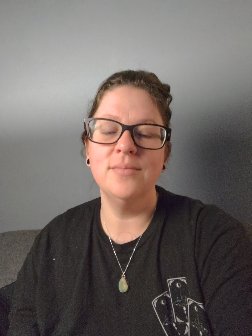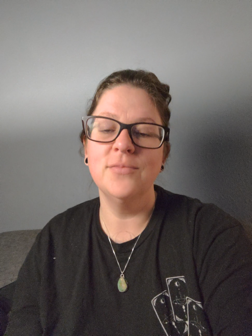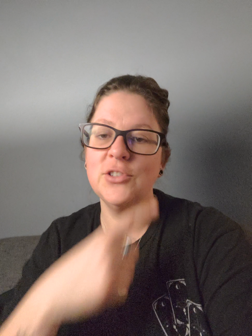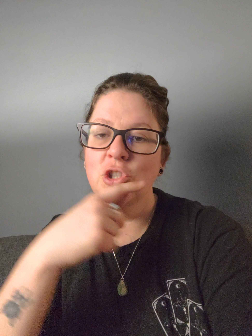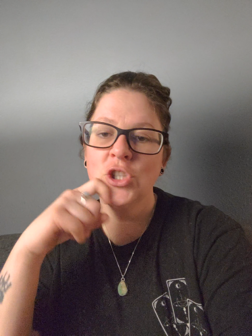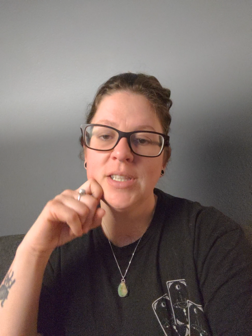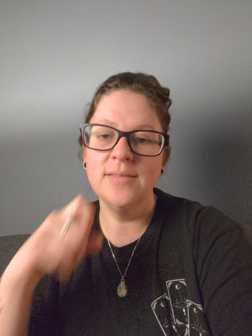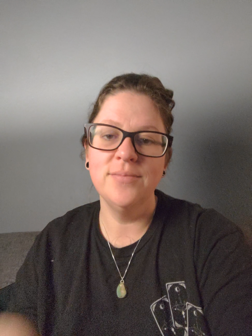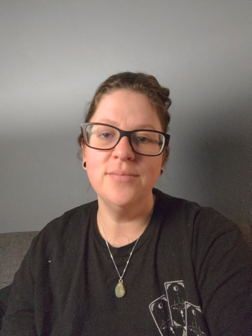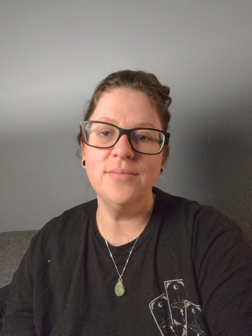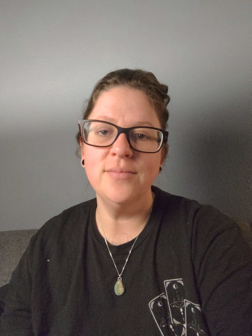dry